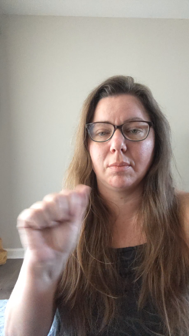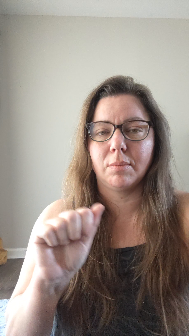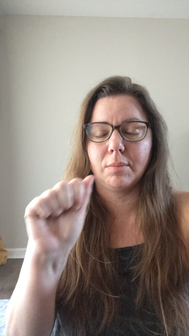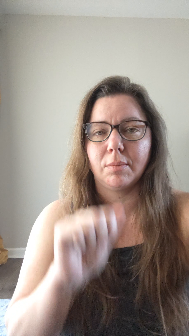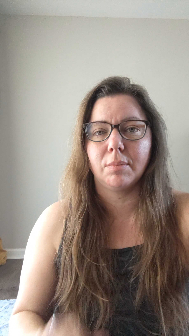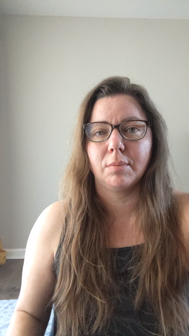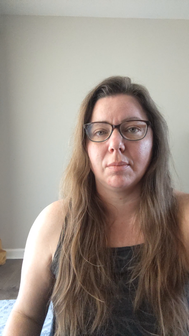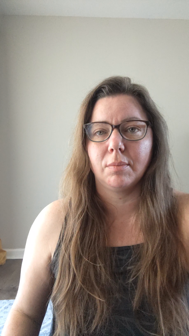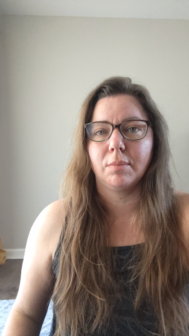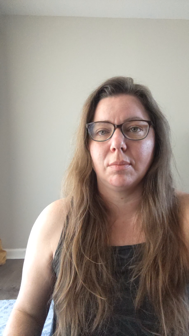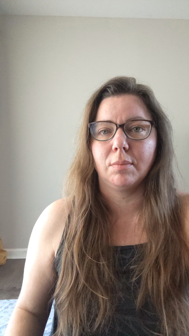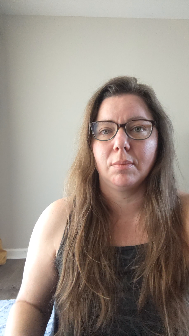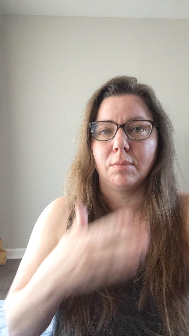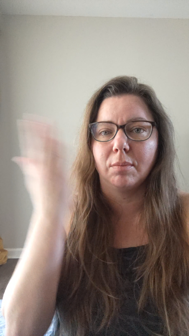all gone